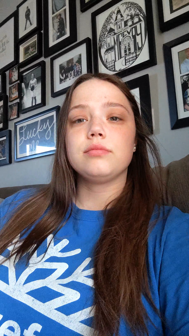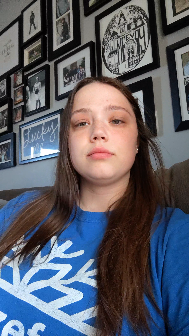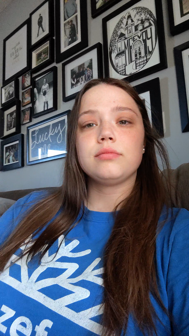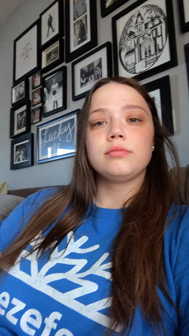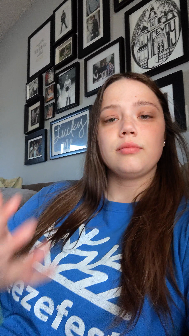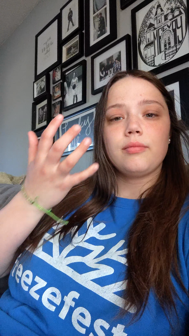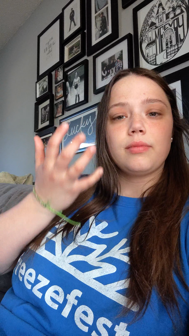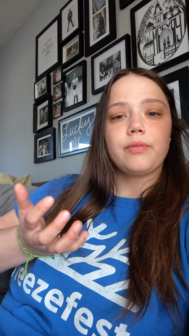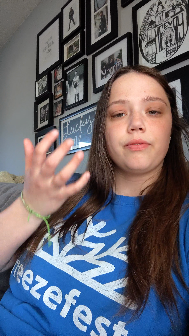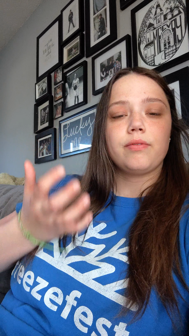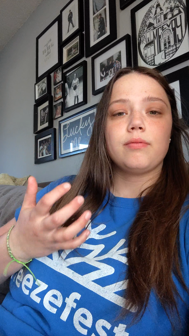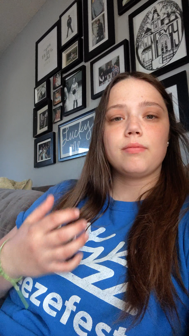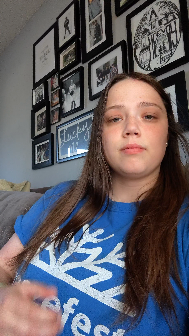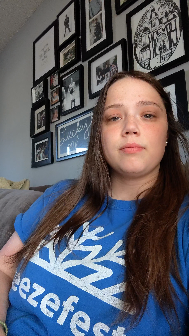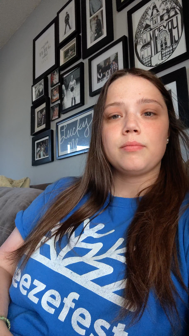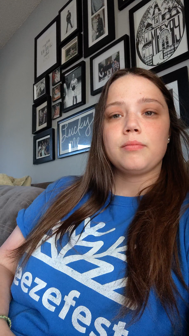heavy